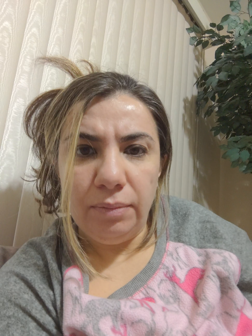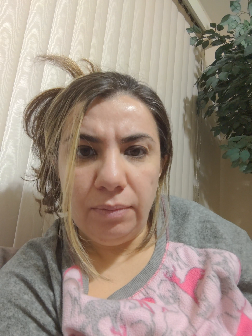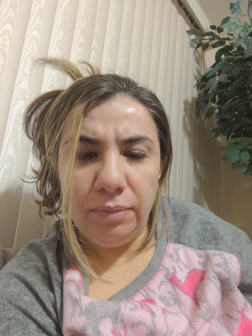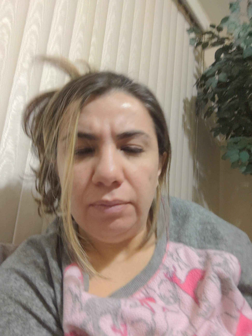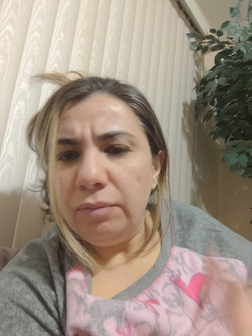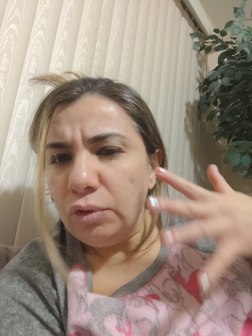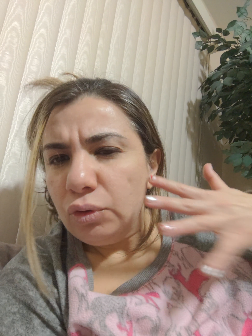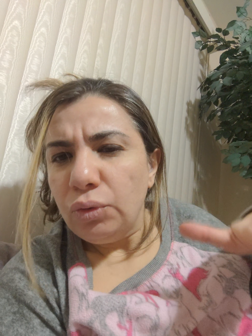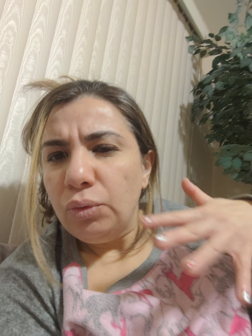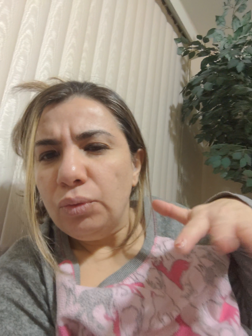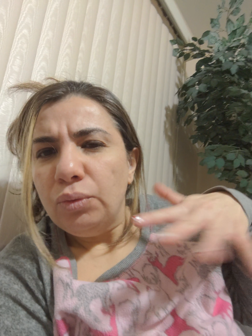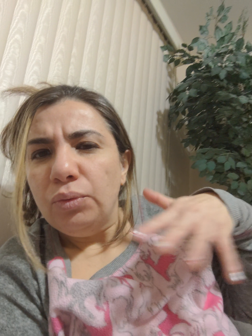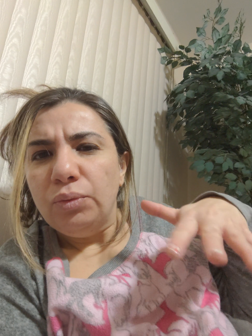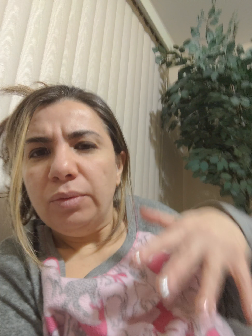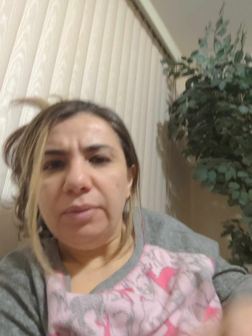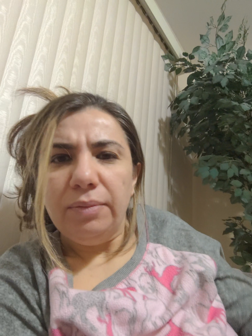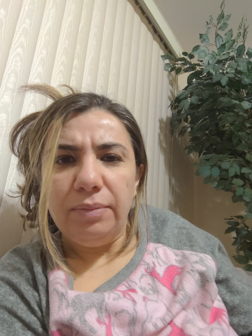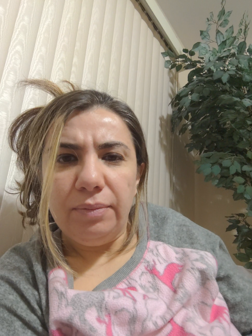noisy